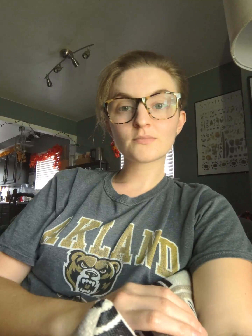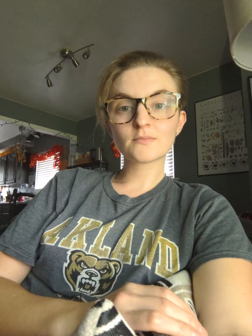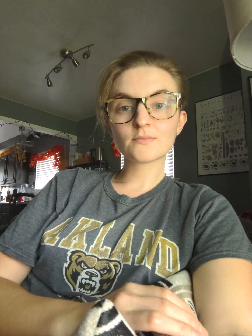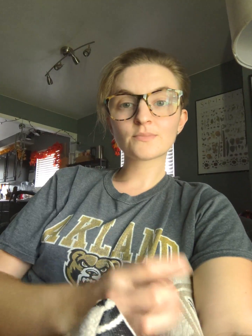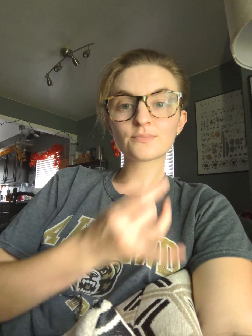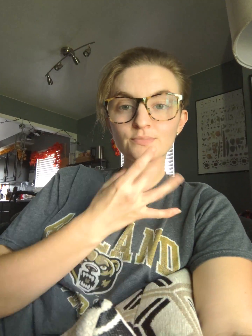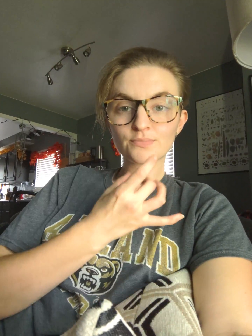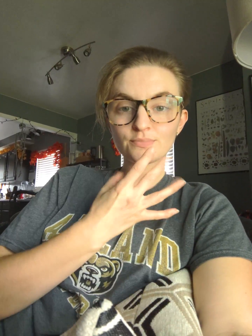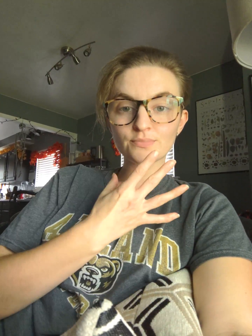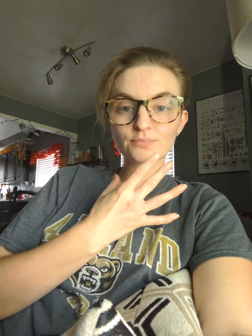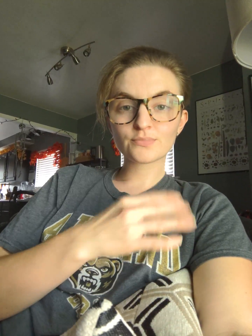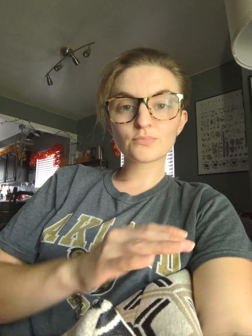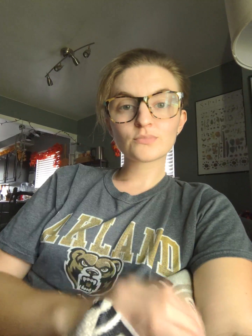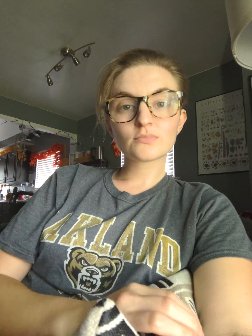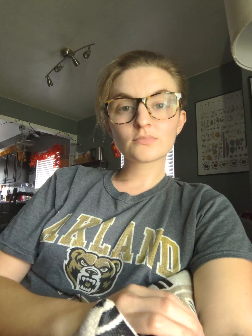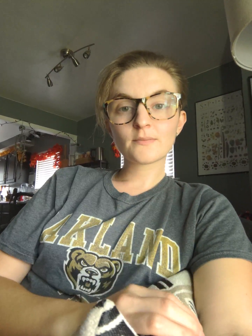light bulb